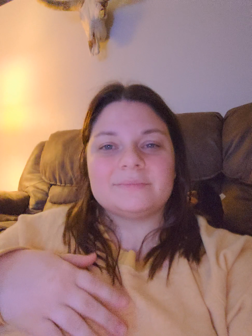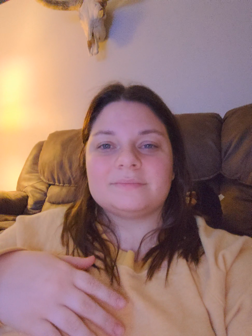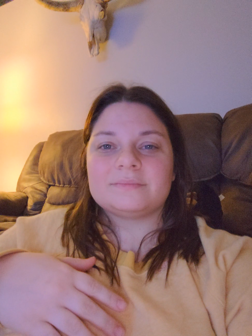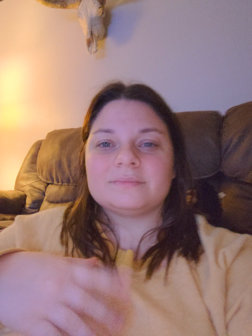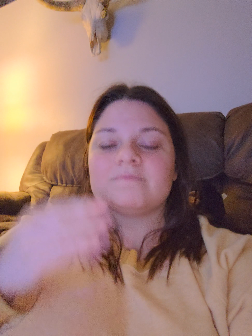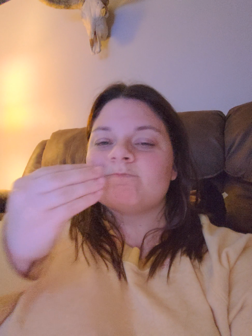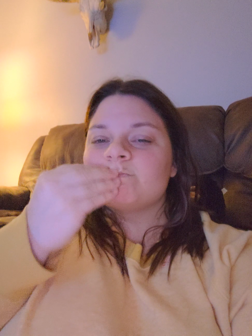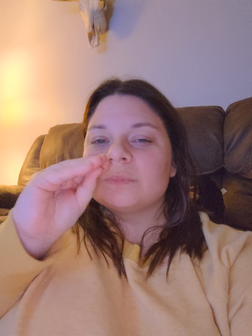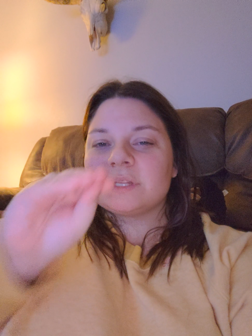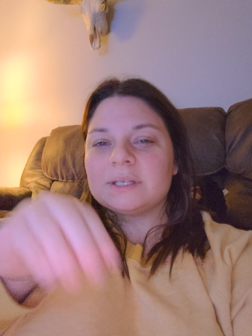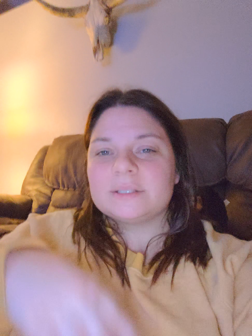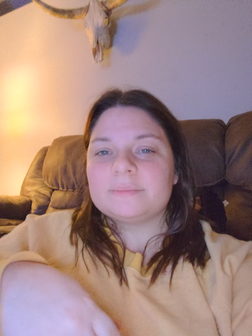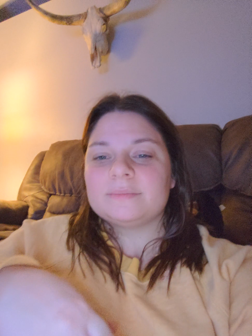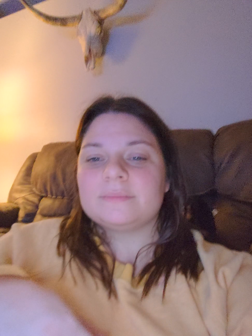kiss